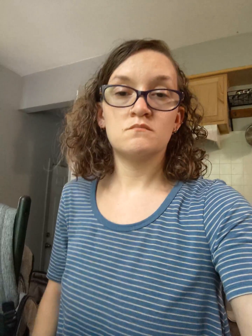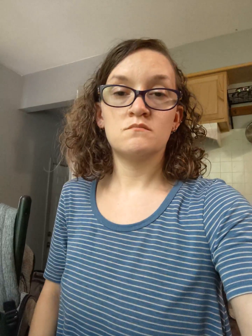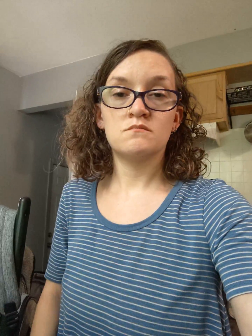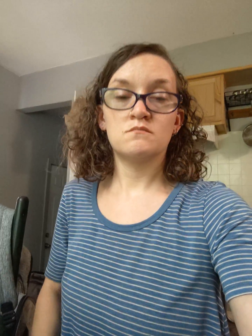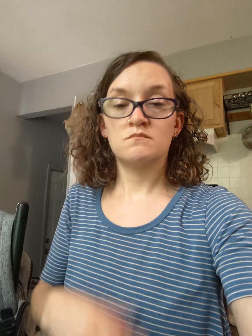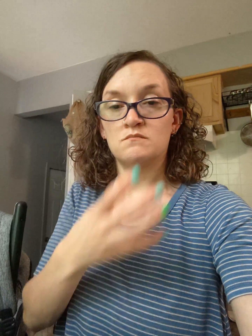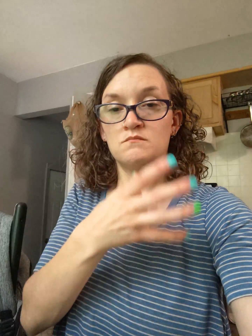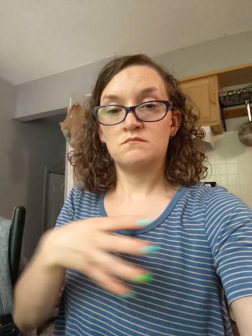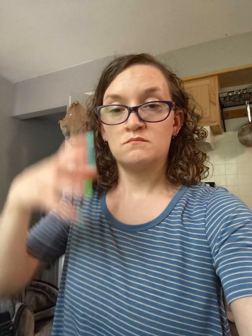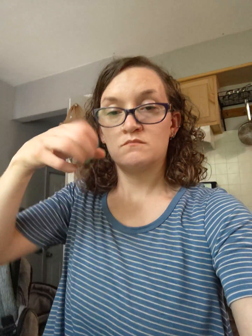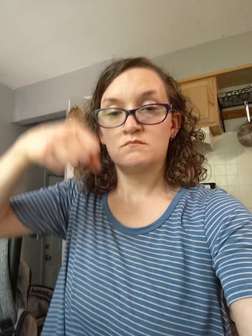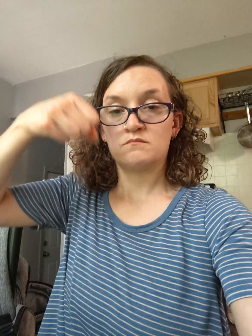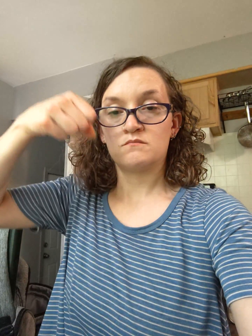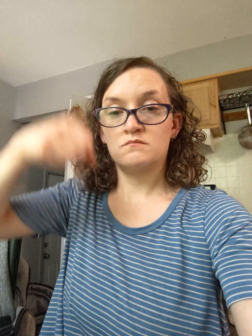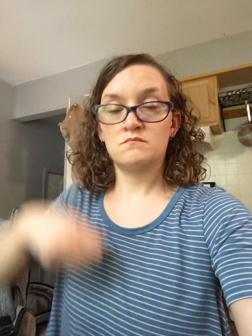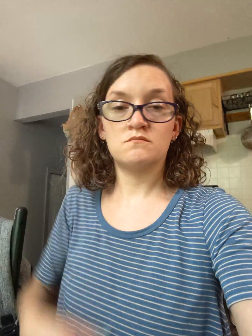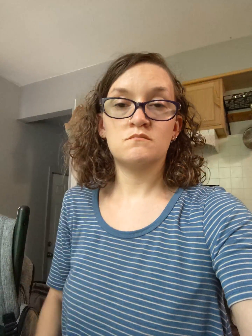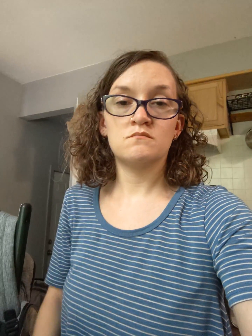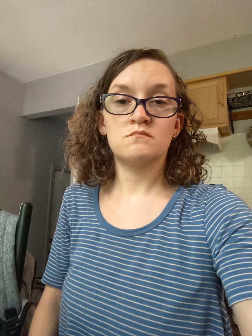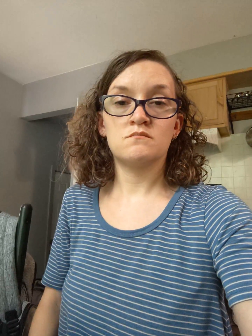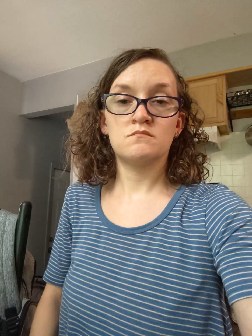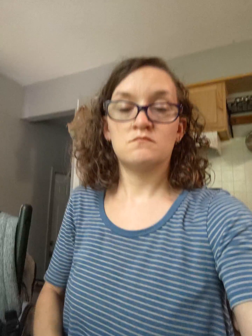basket